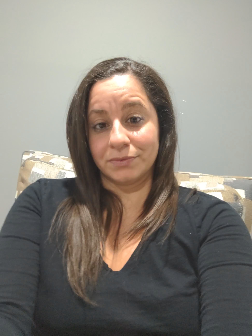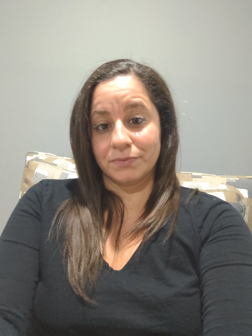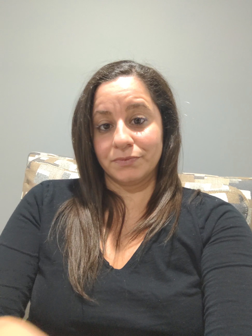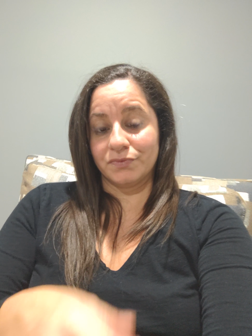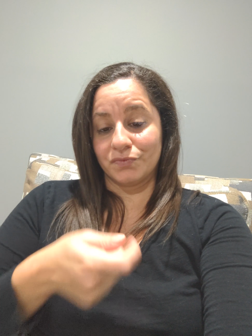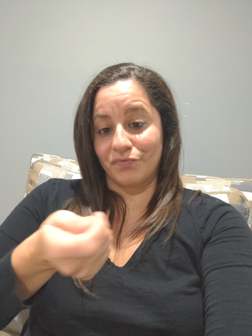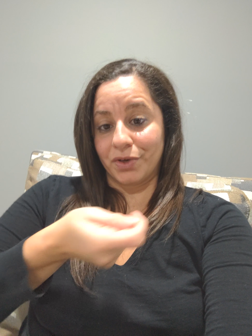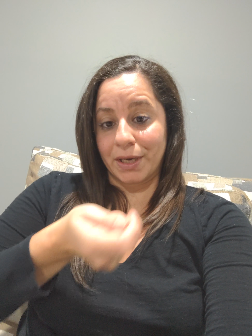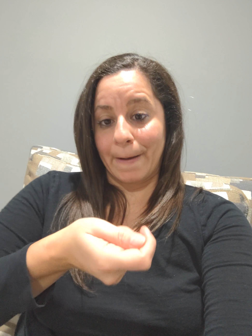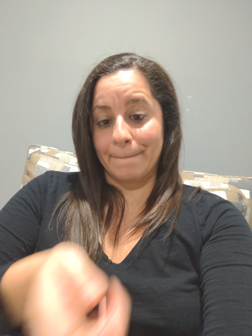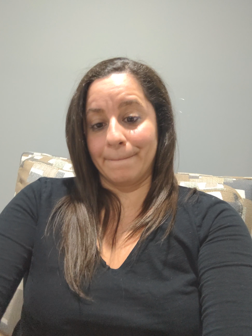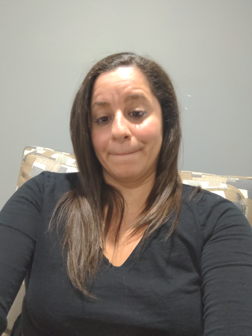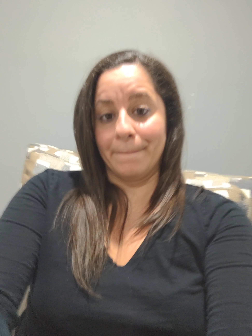vacuum